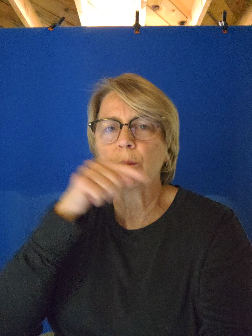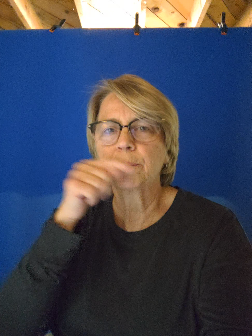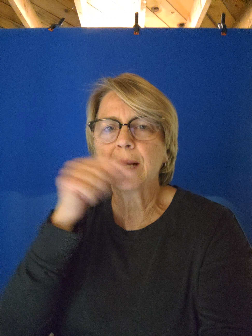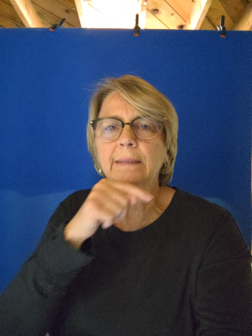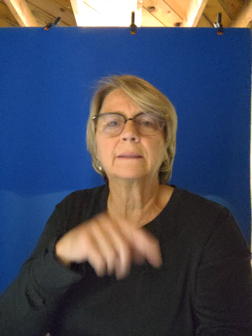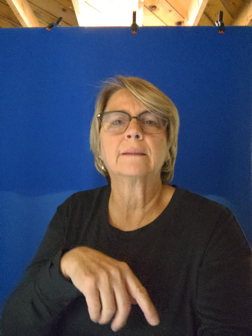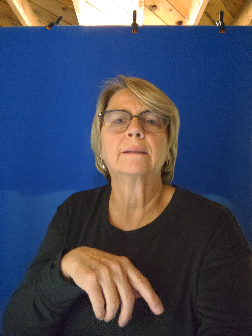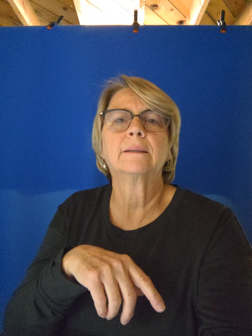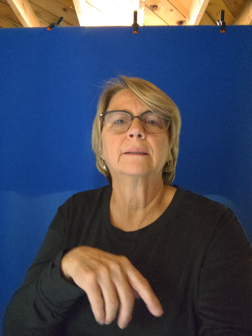toothbrush